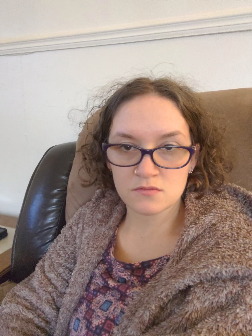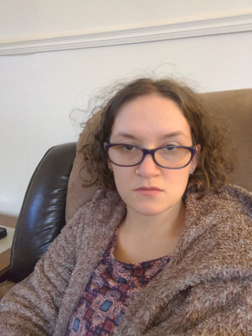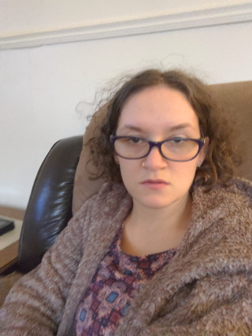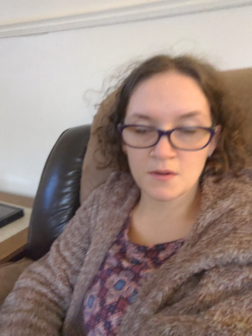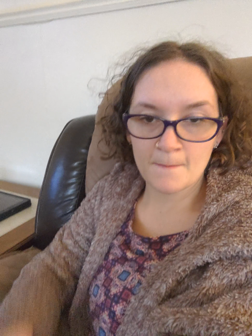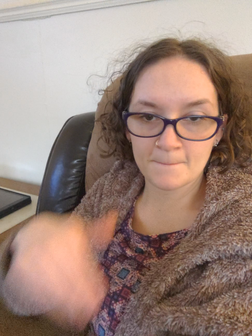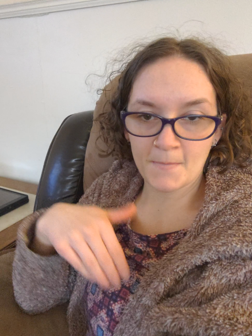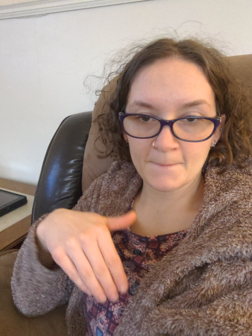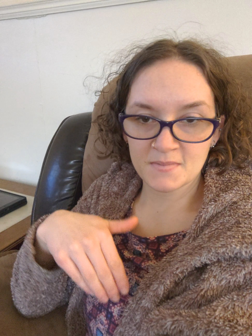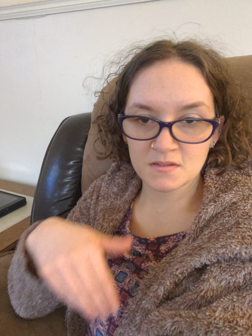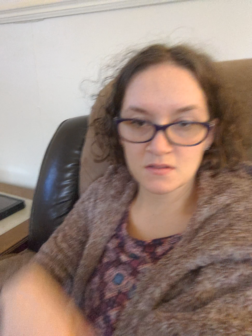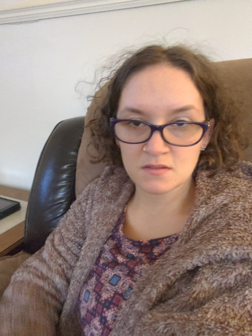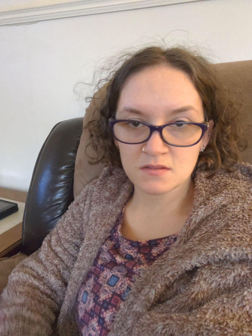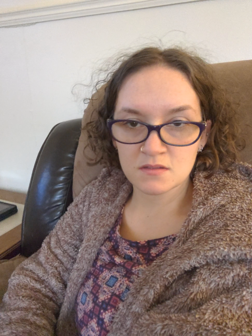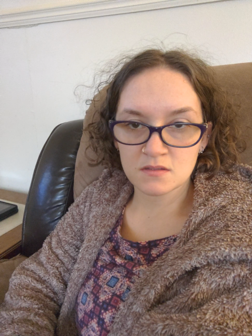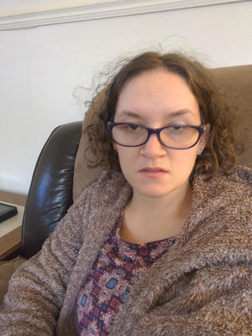puppy